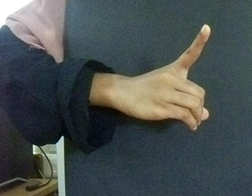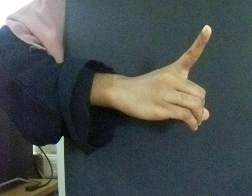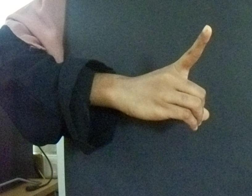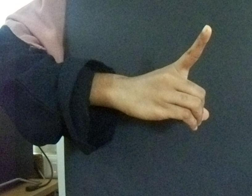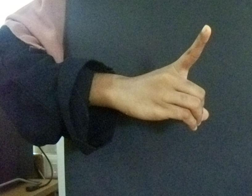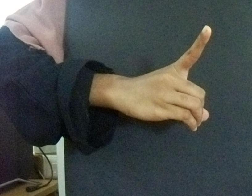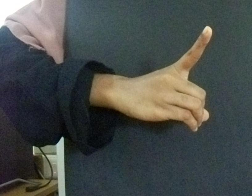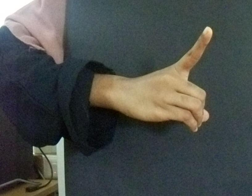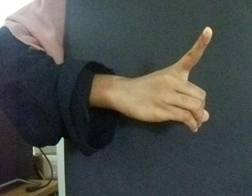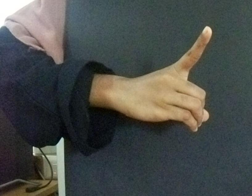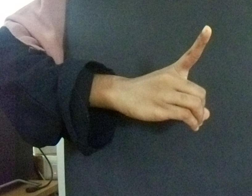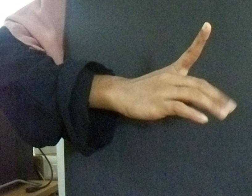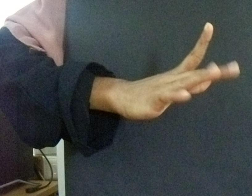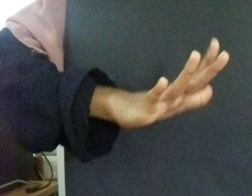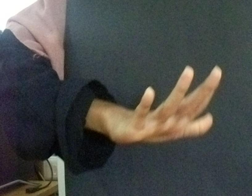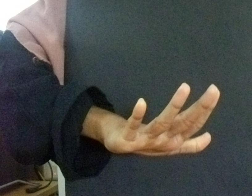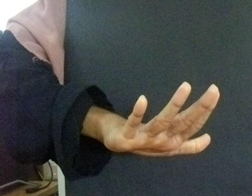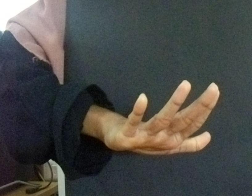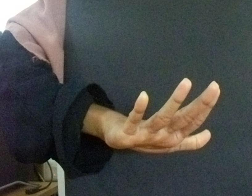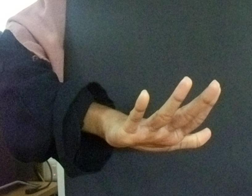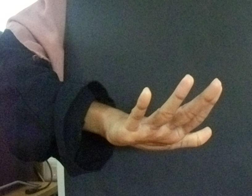hot